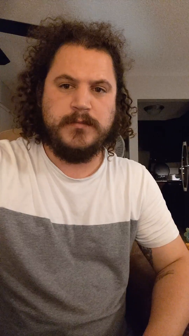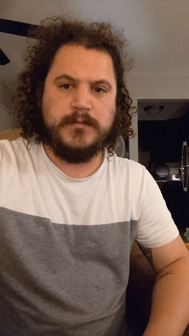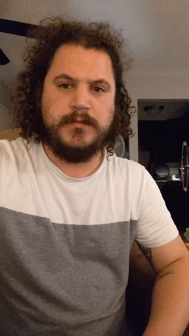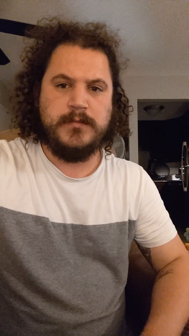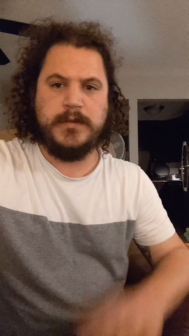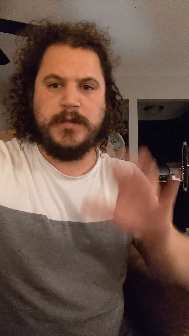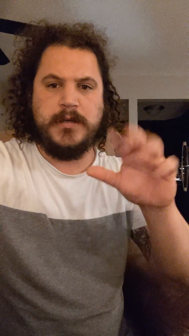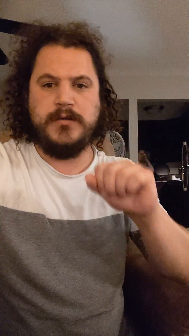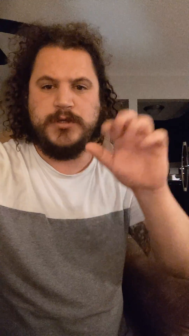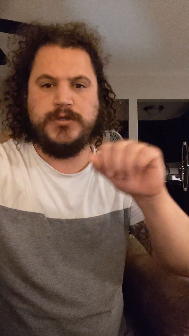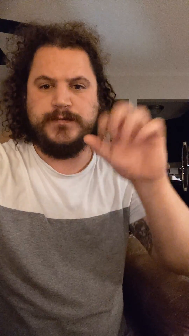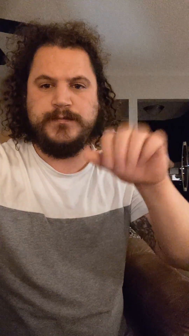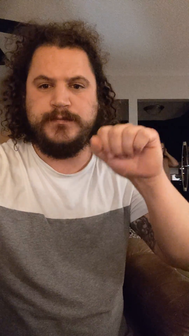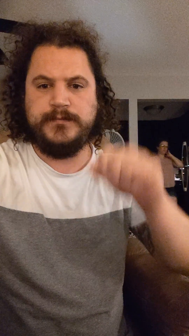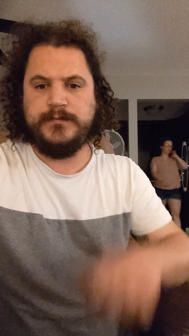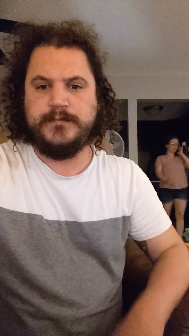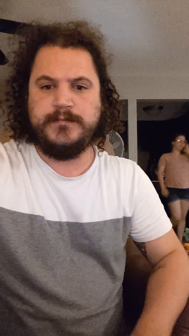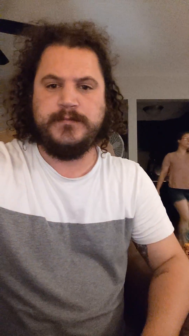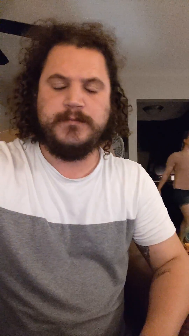ladder